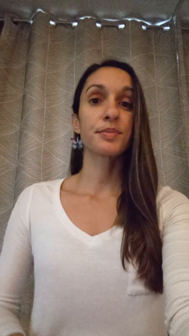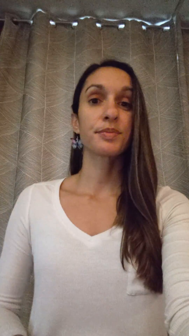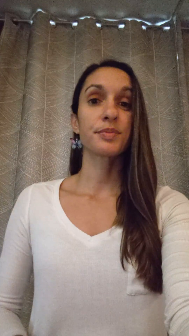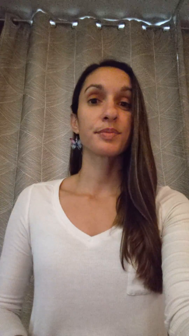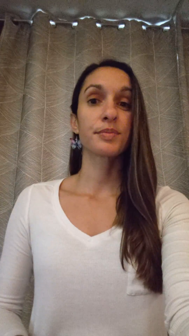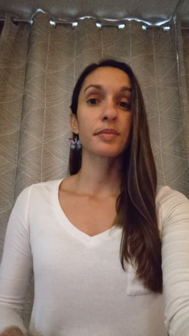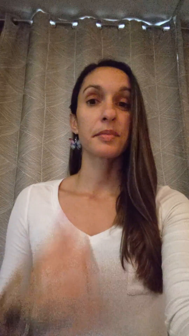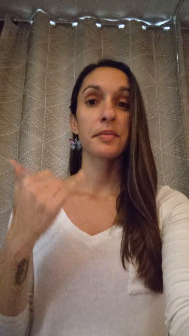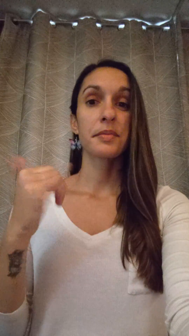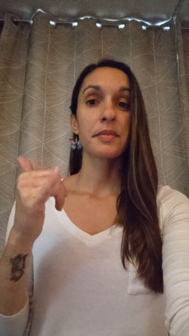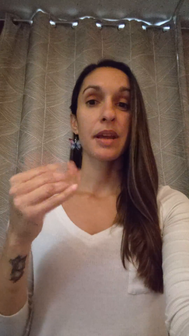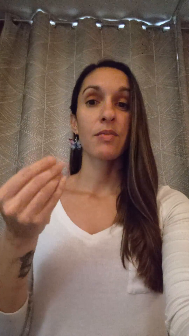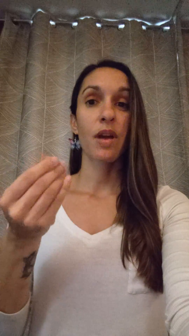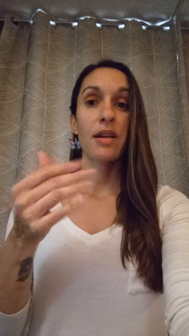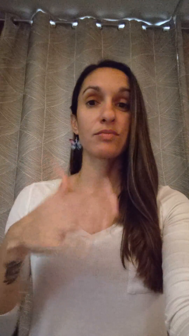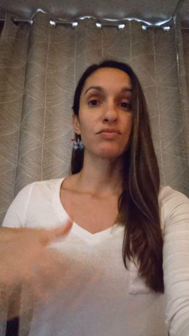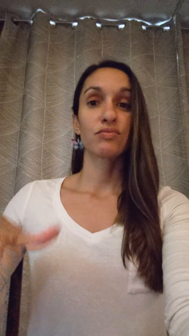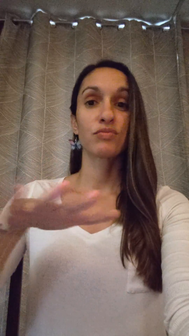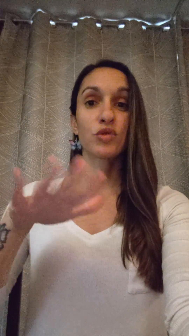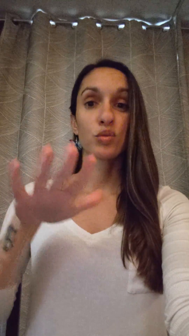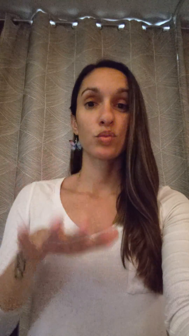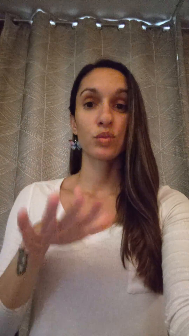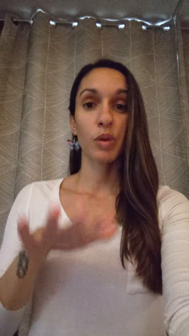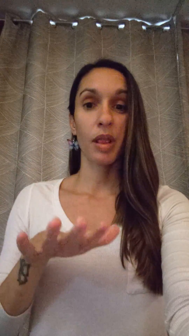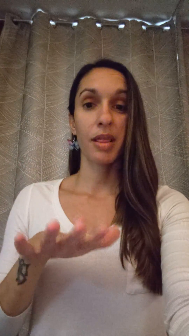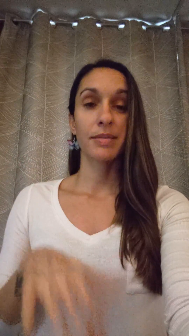playground